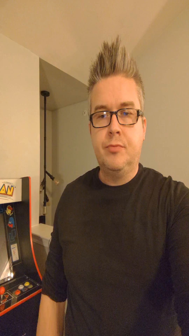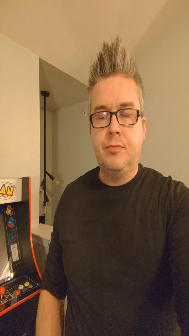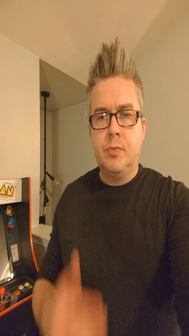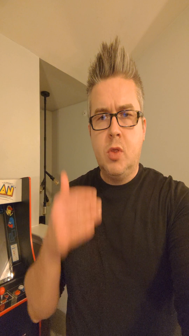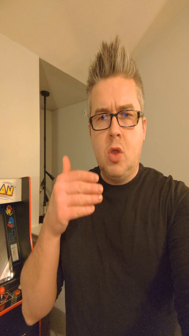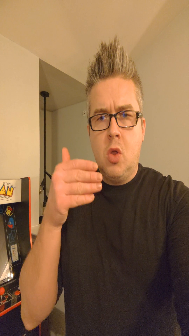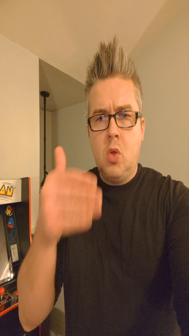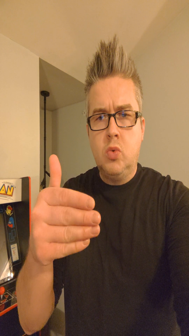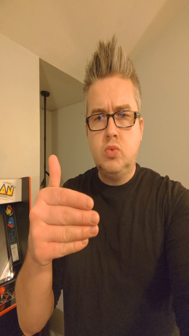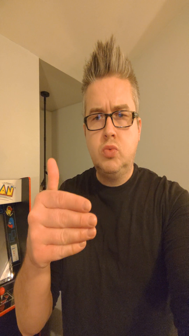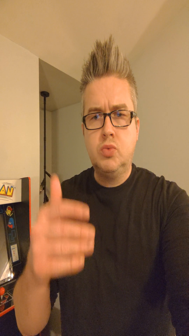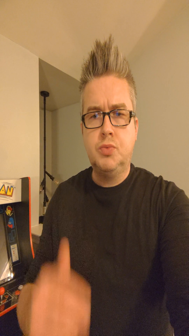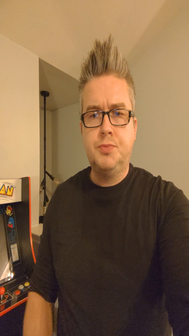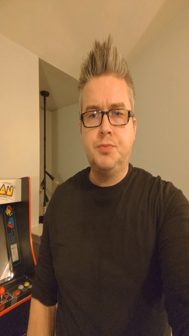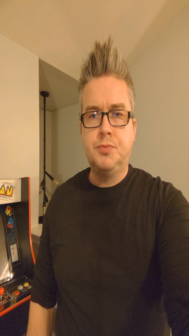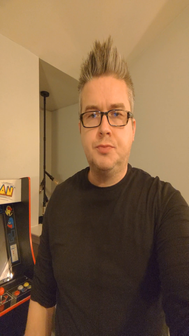close